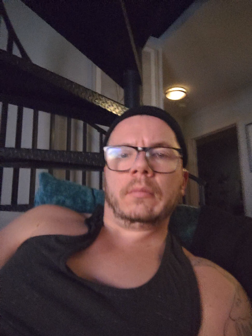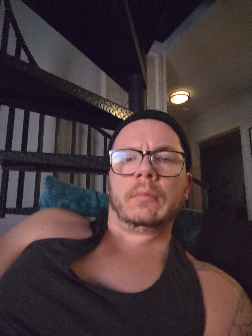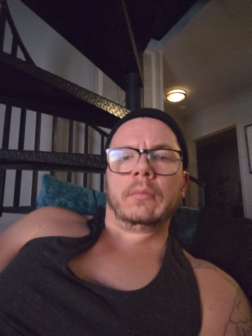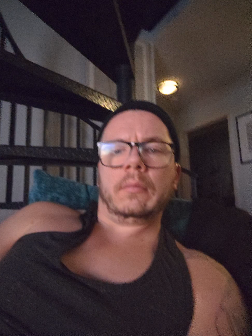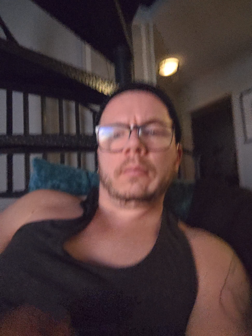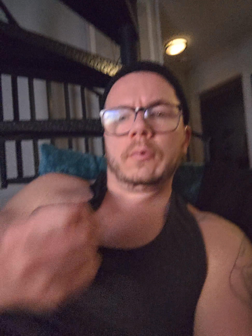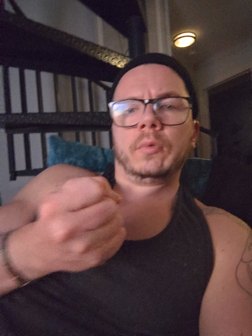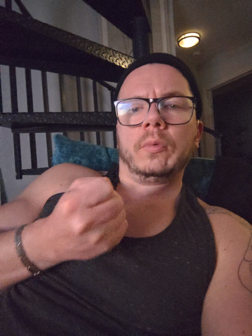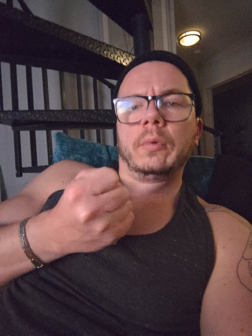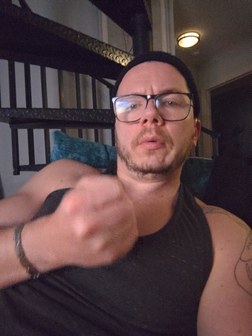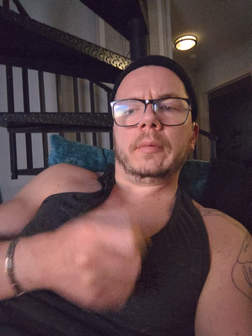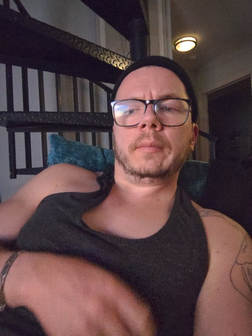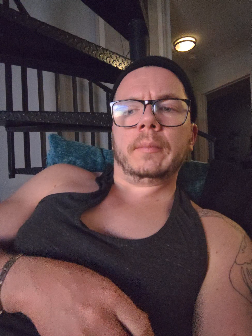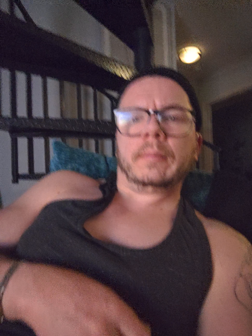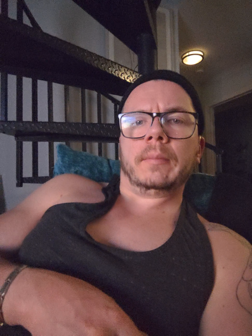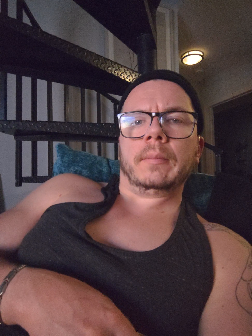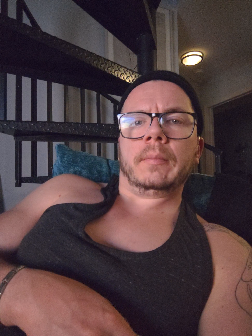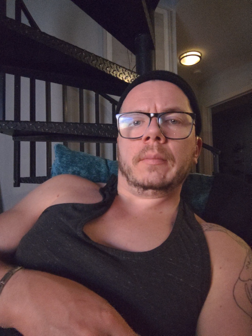drawer